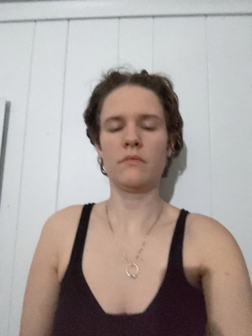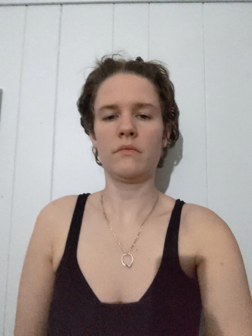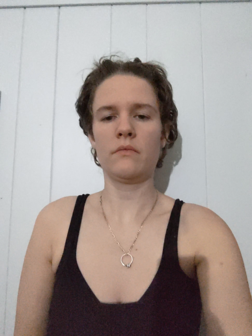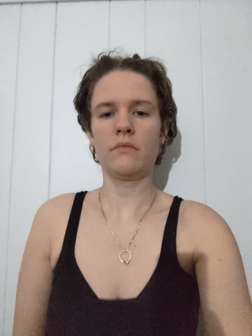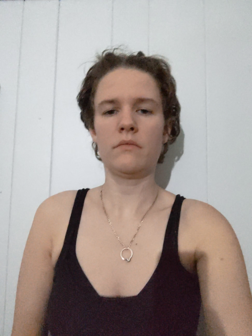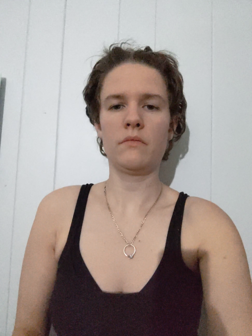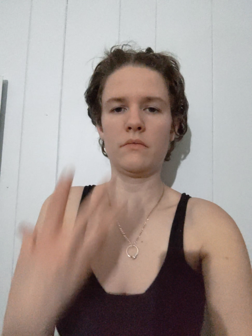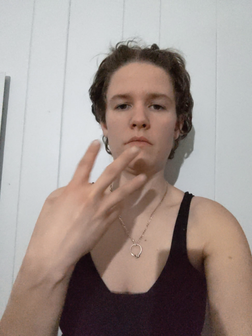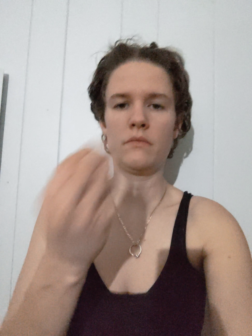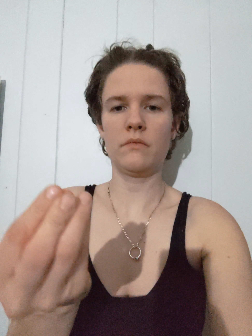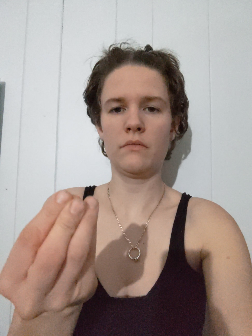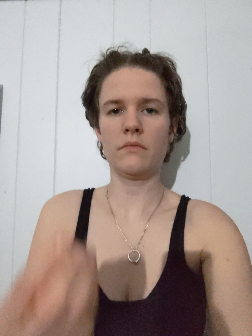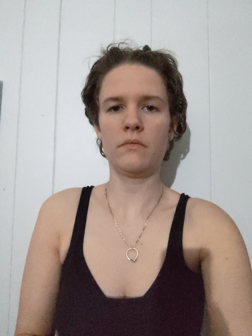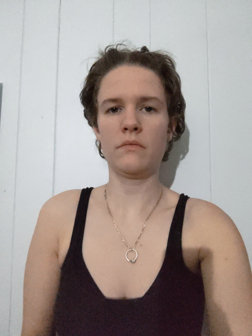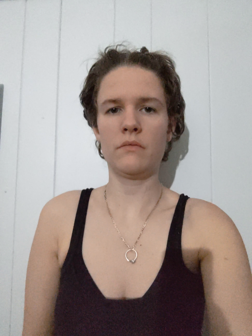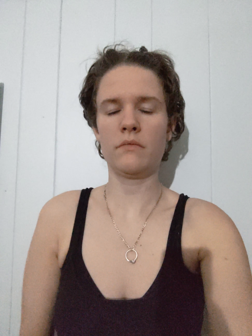go